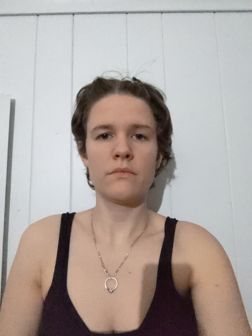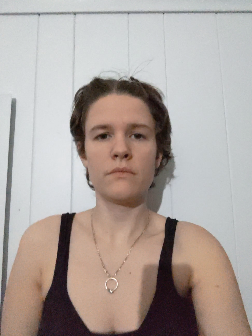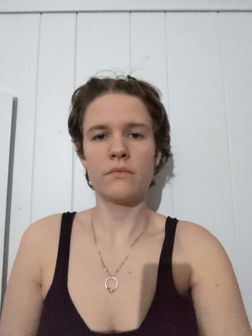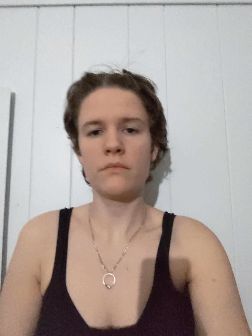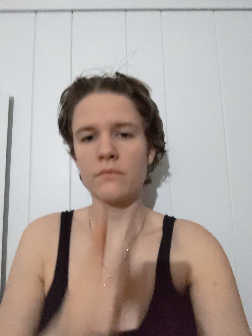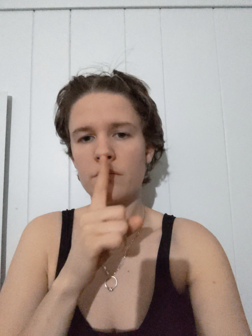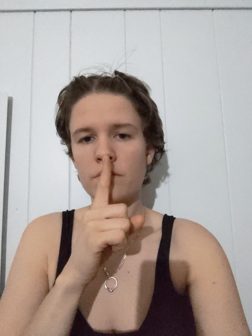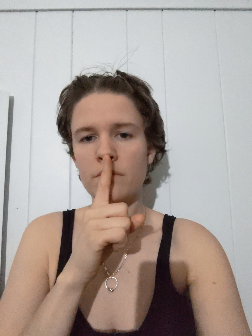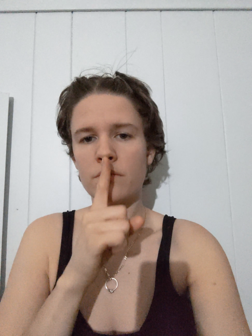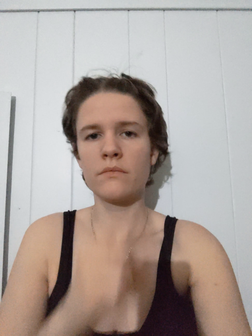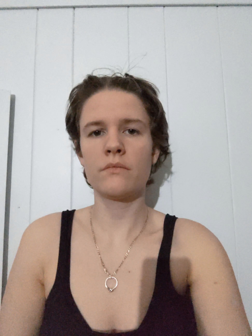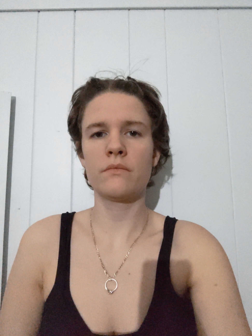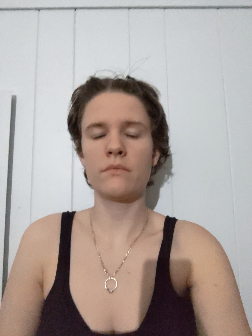shhh